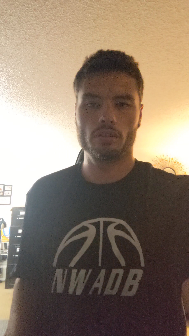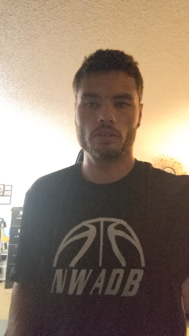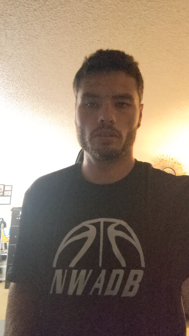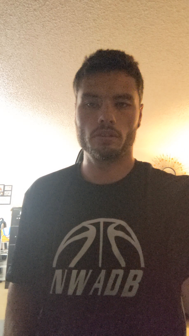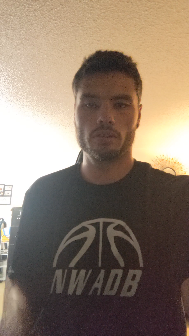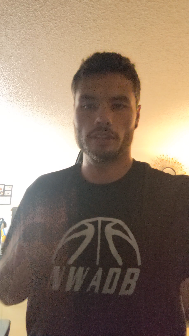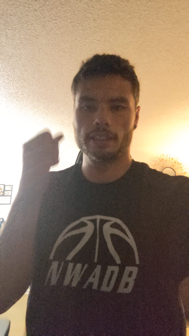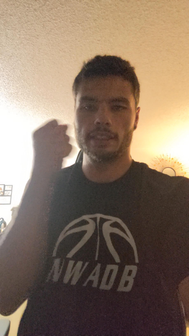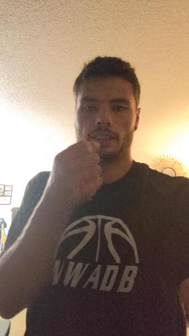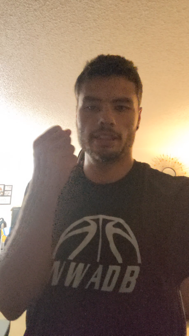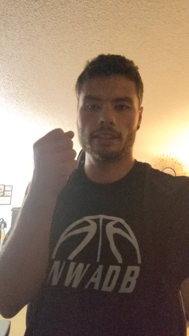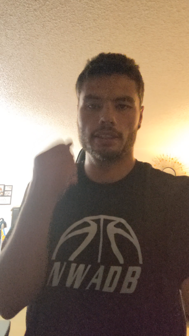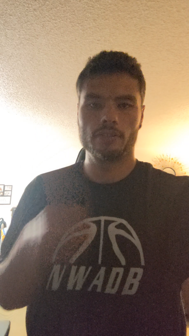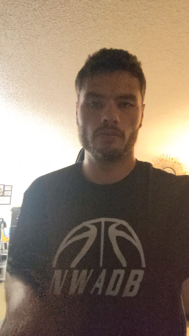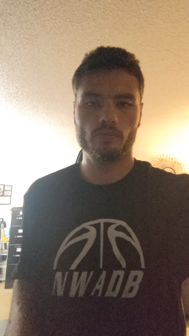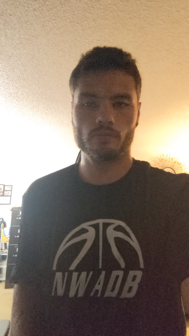hit